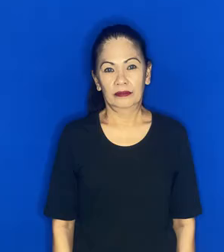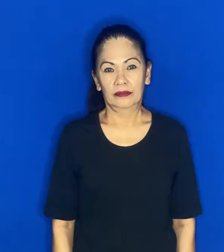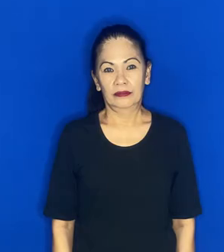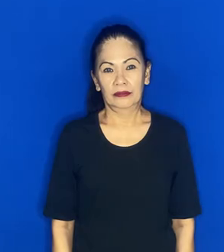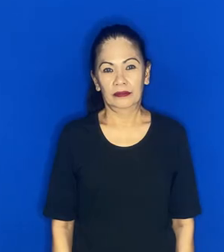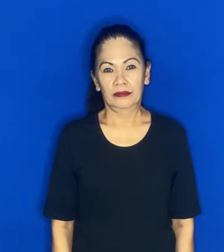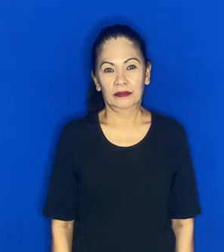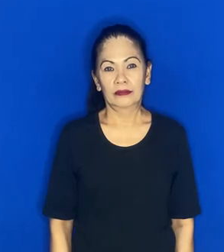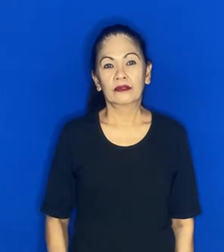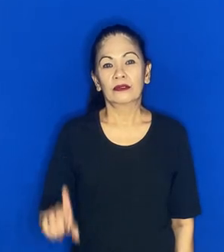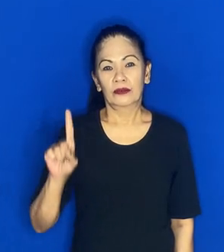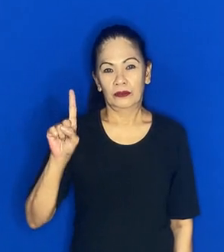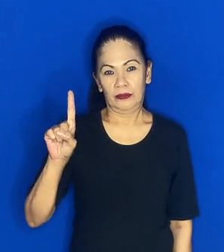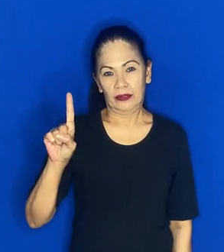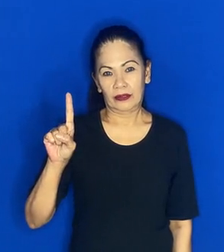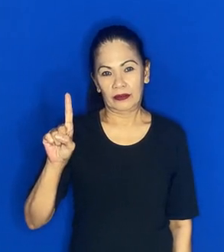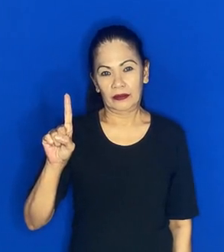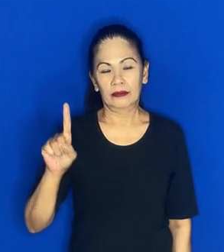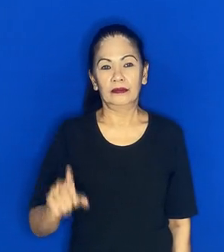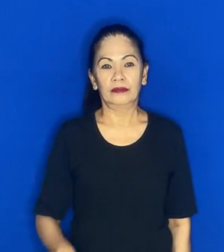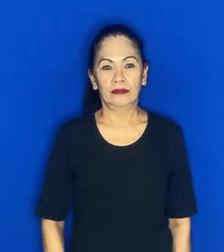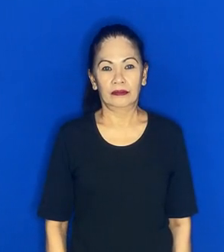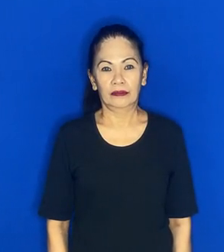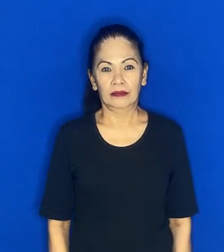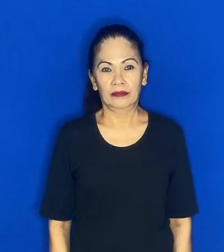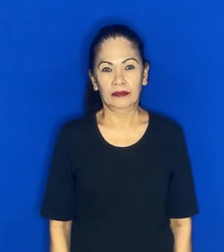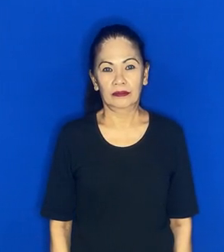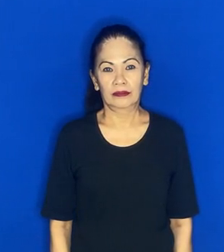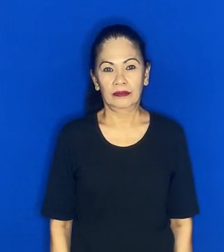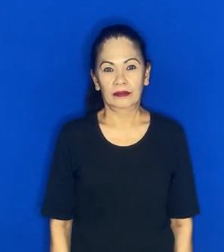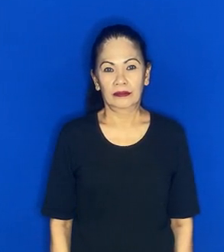one